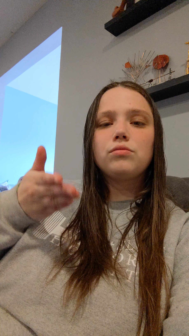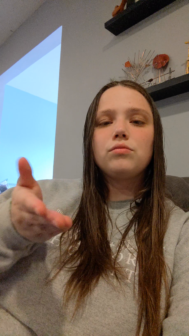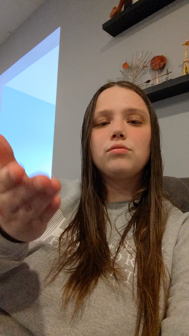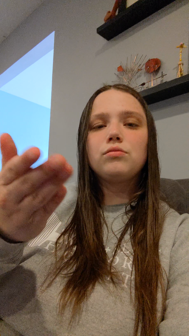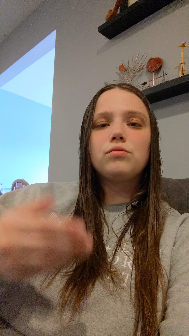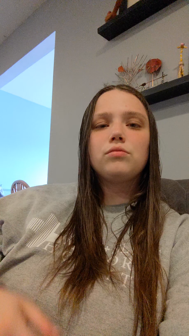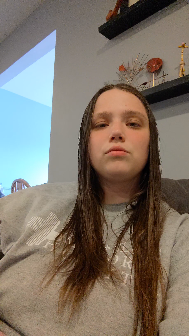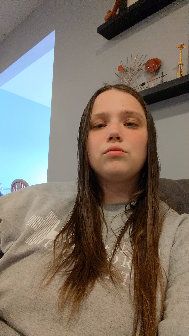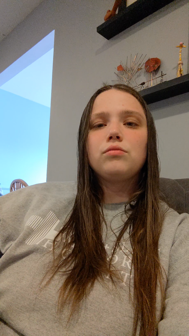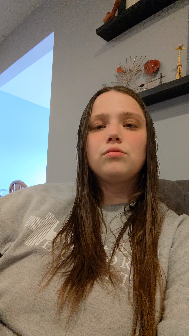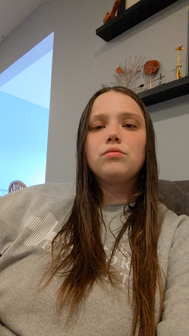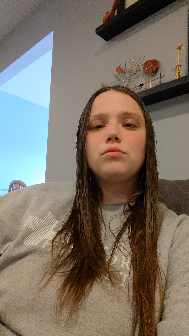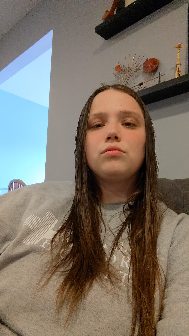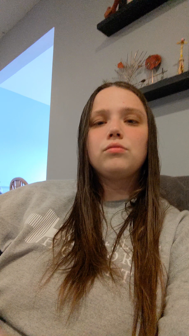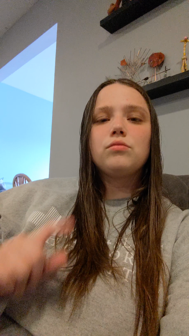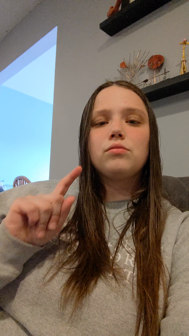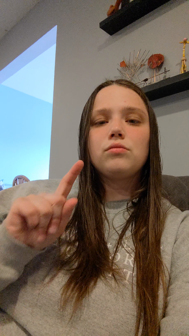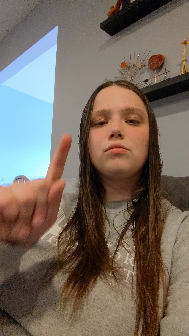bump